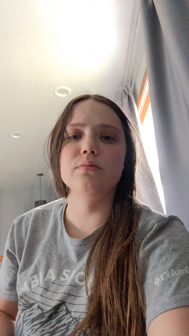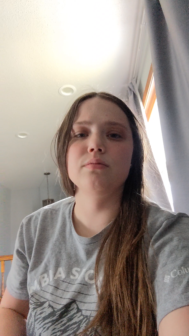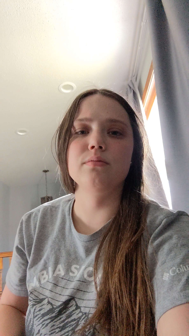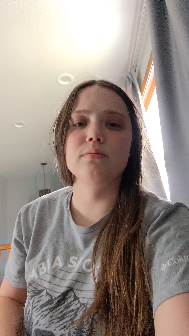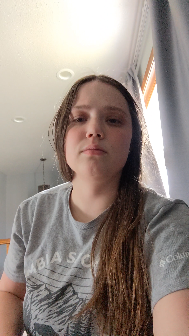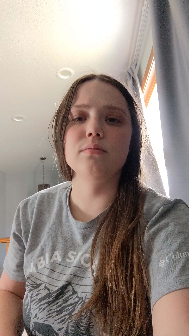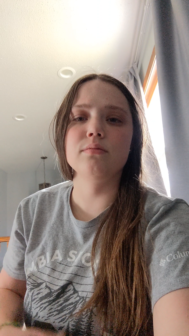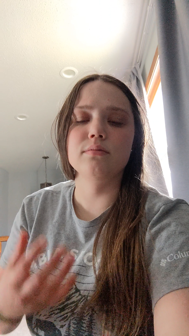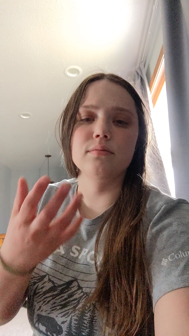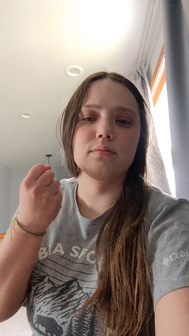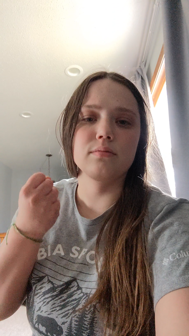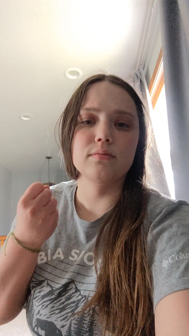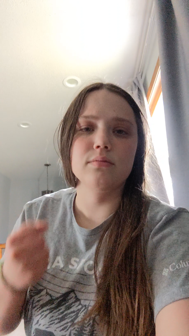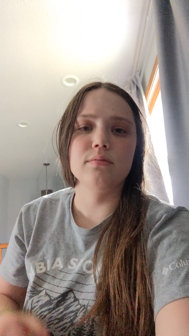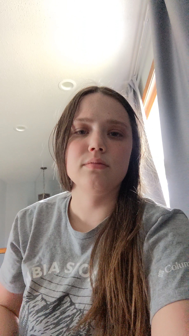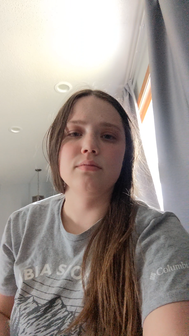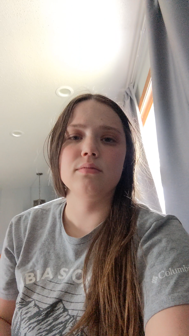get